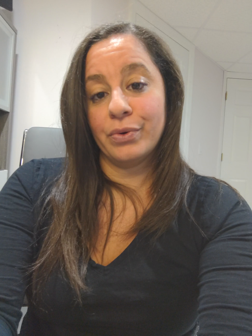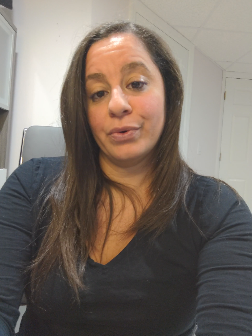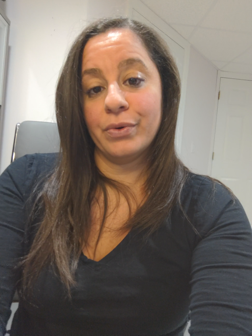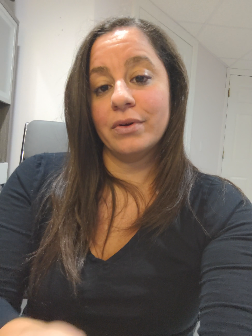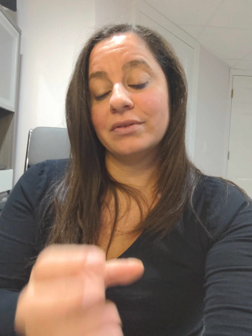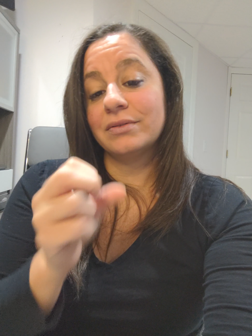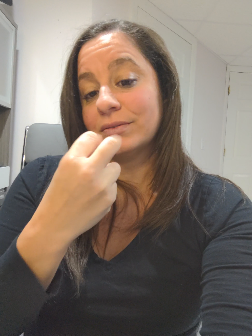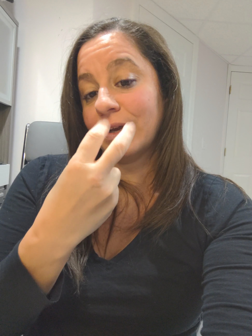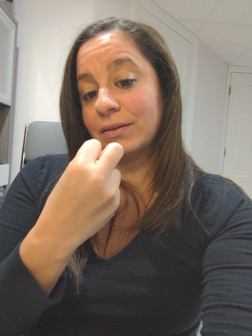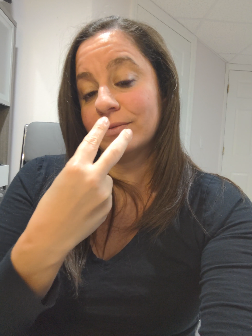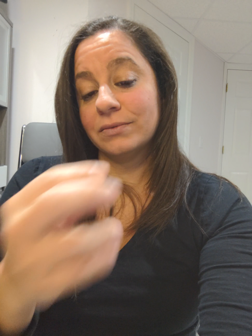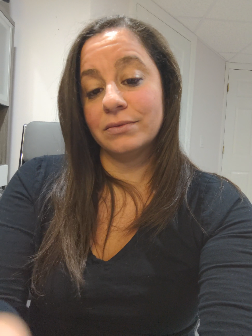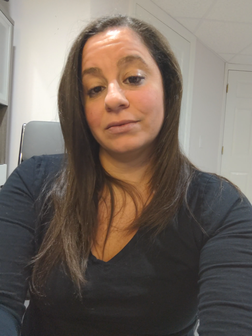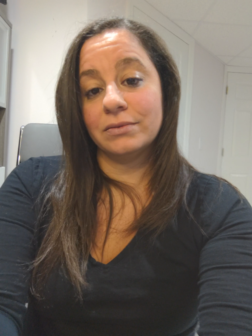snack